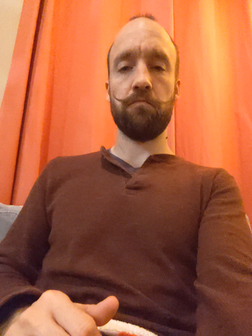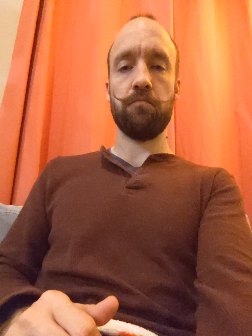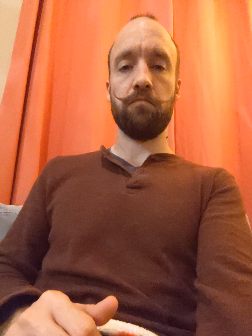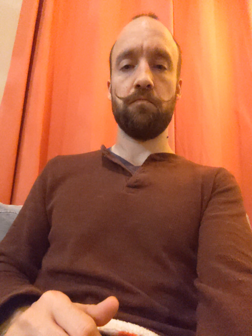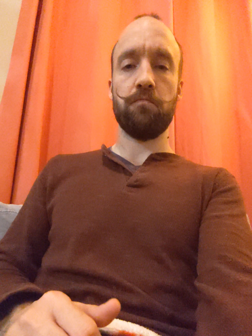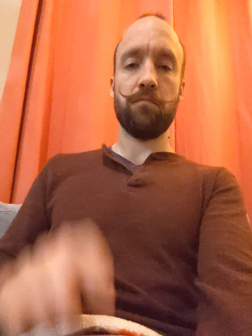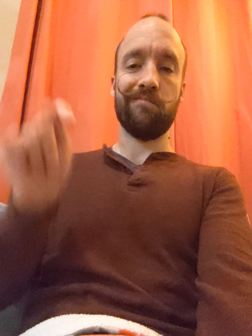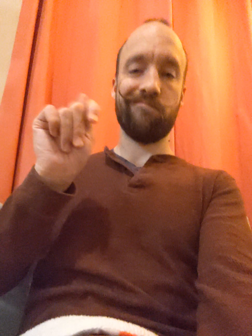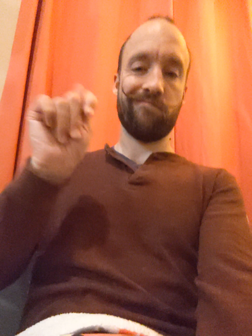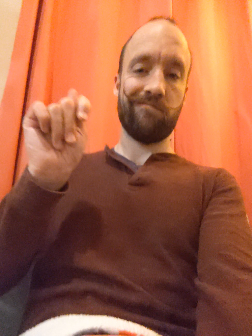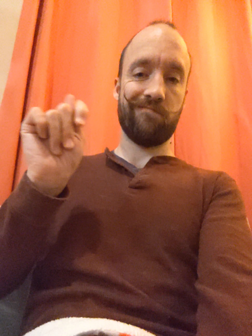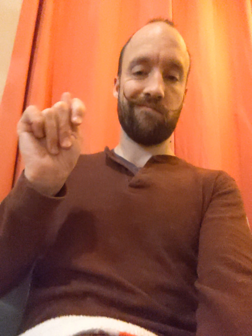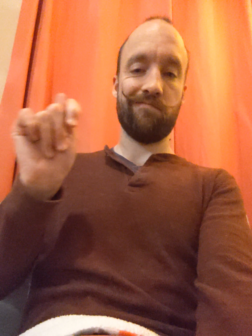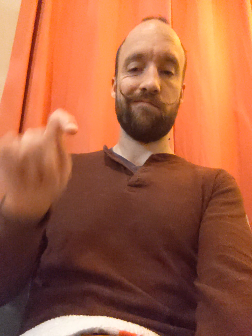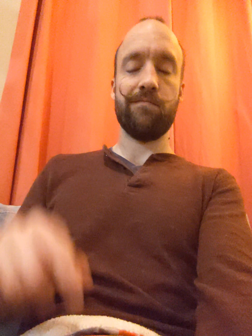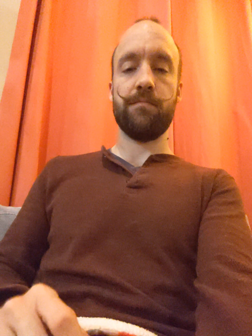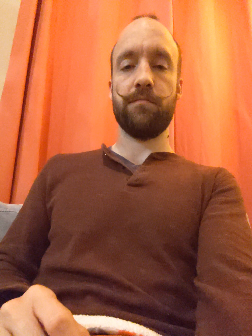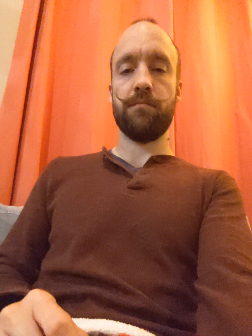potty